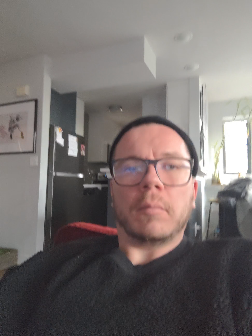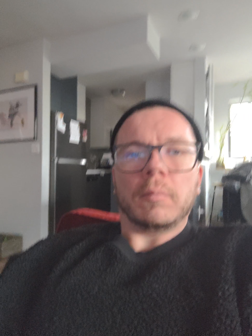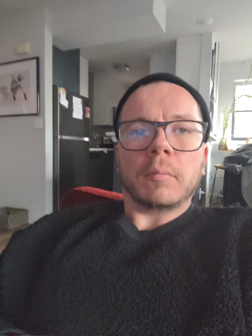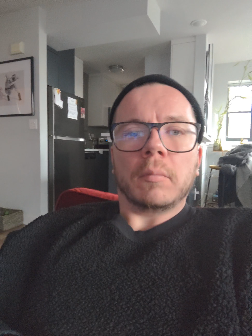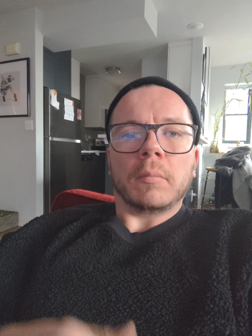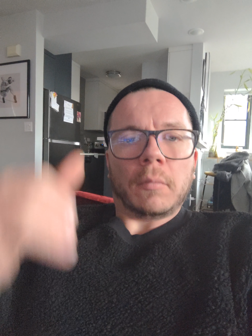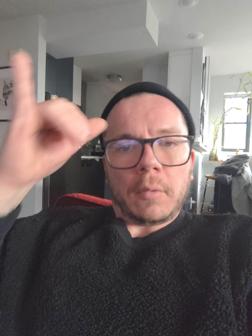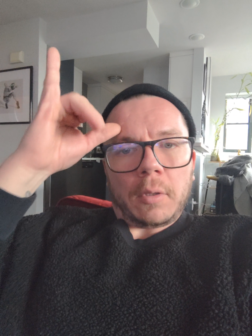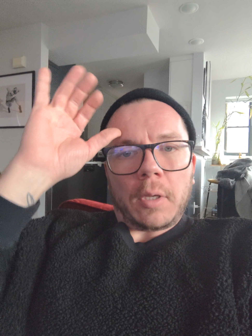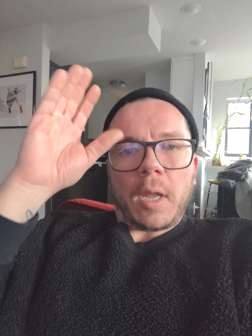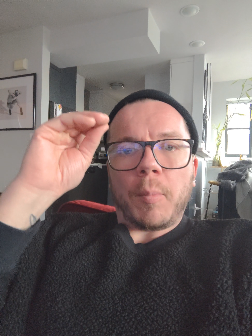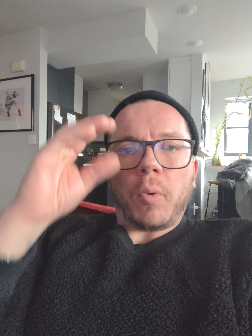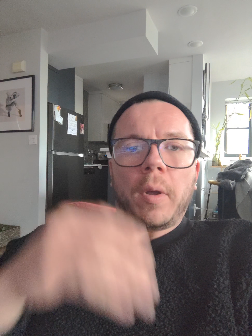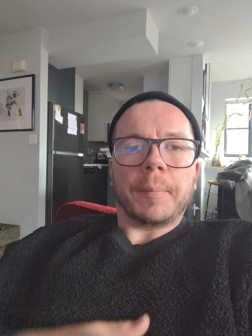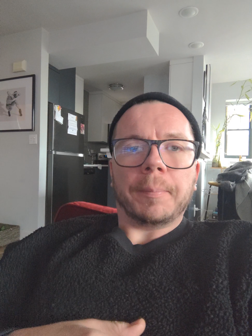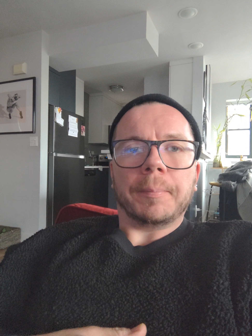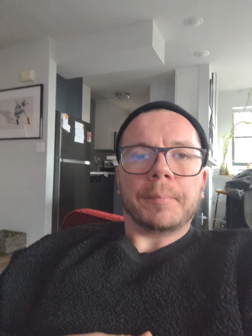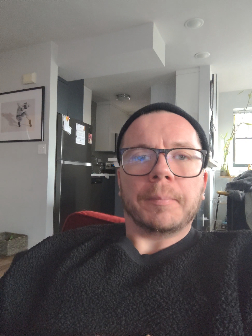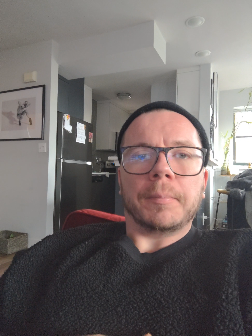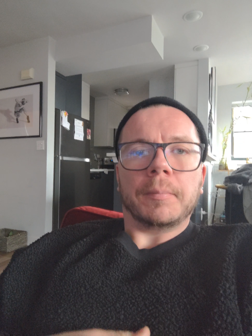cowboy